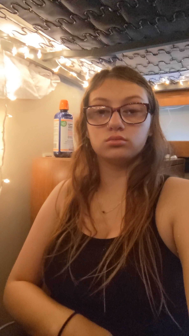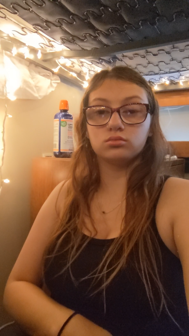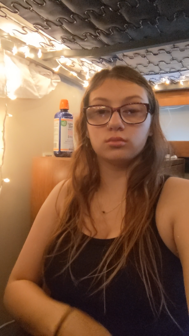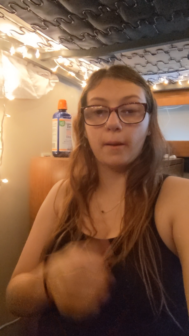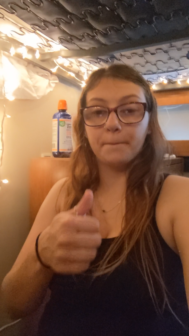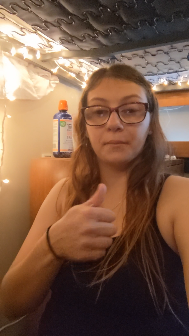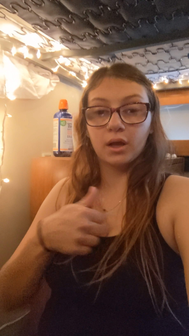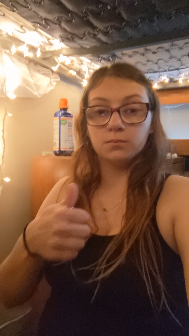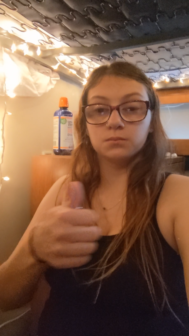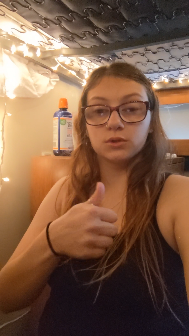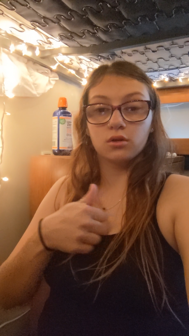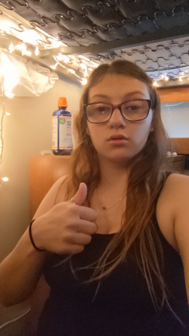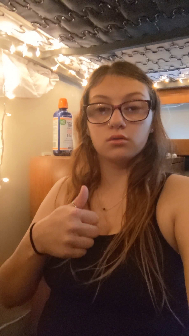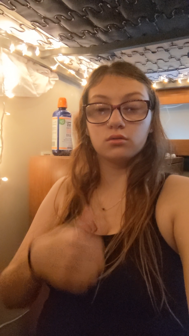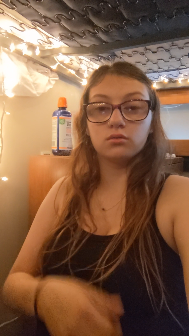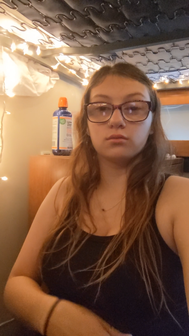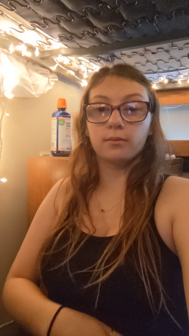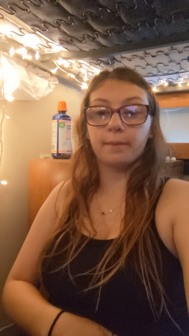basement